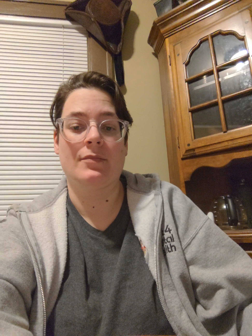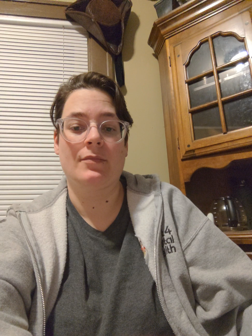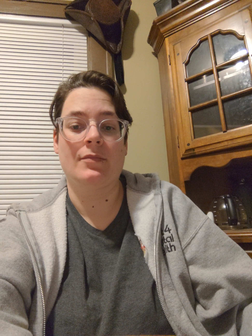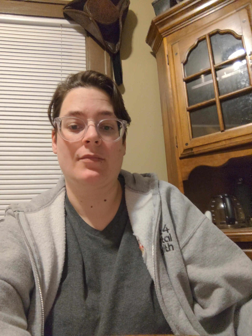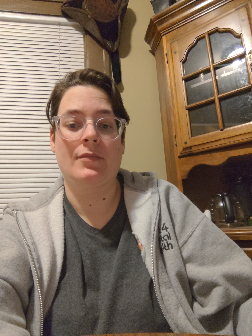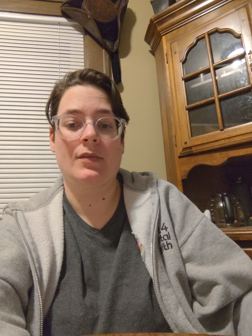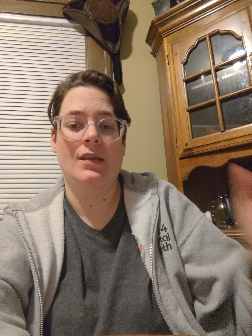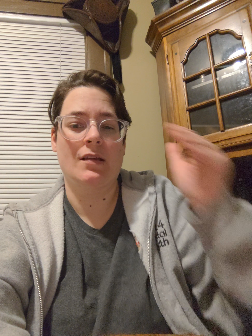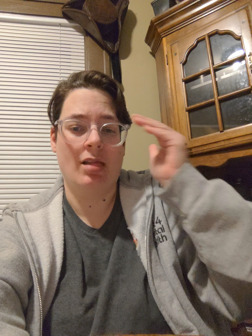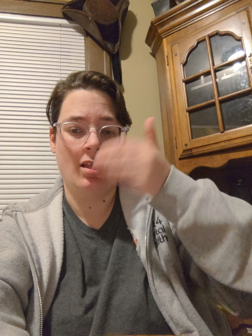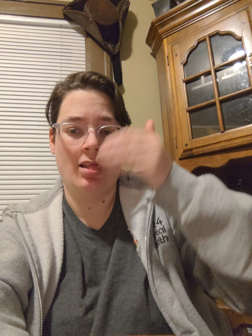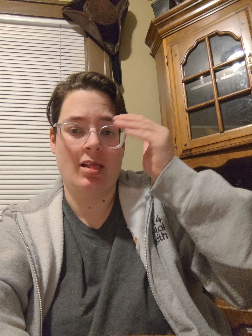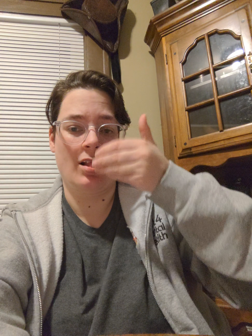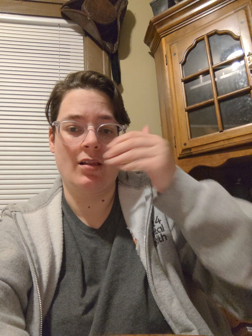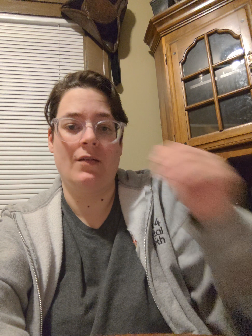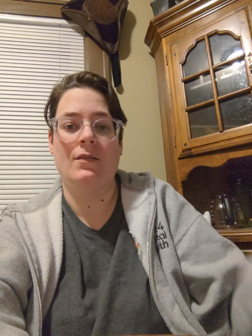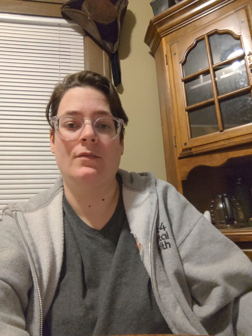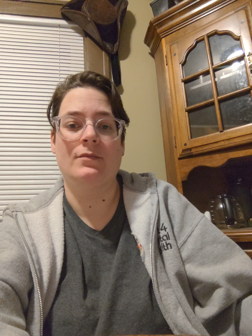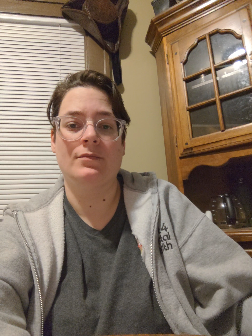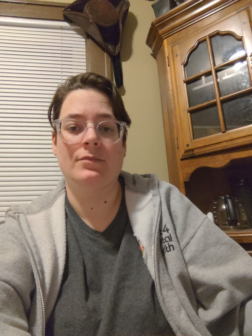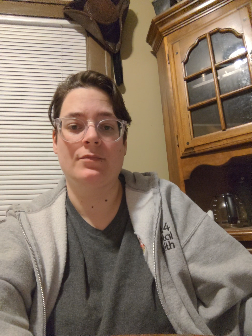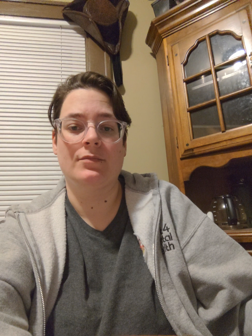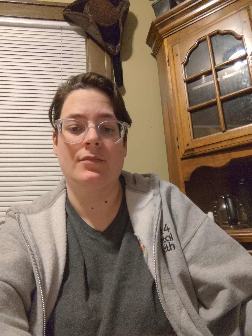sleepy